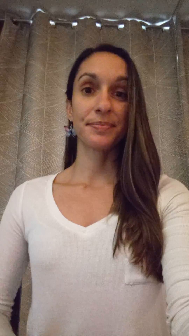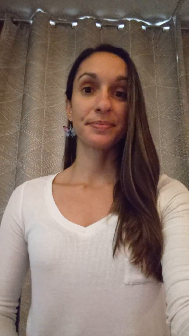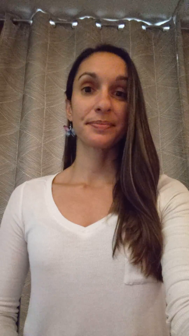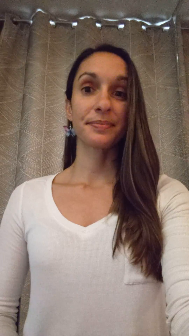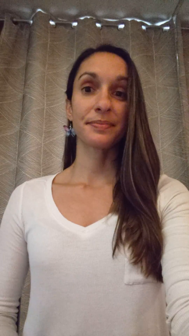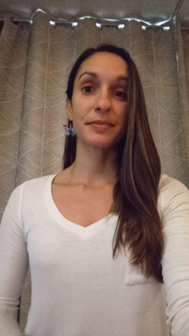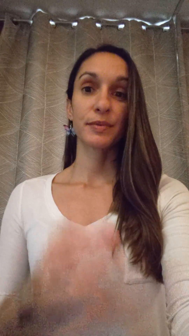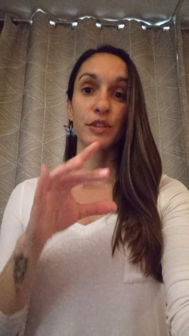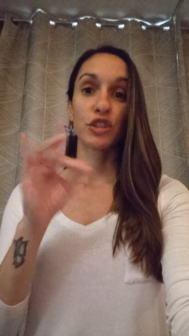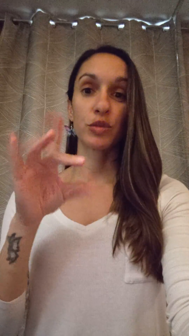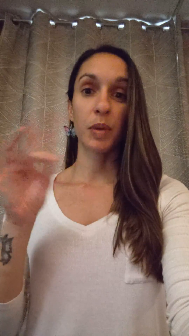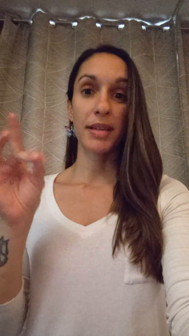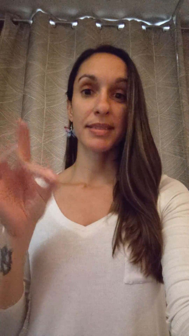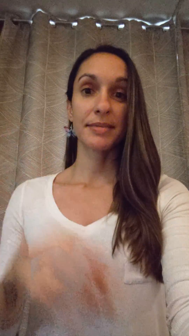choose